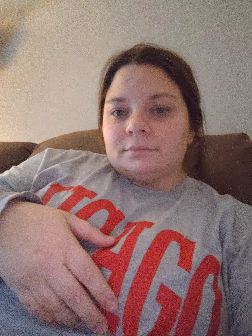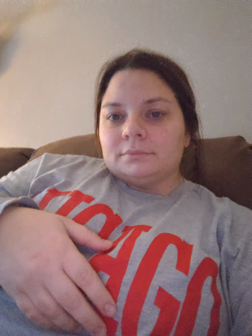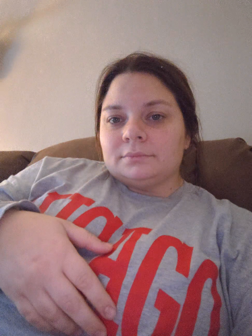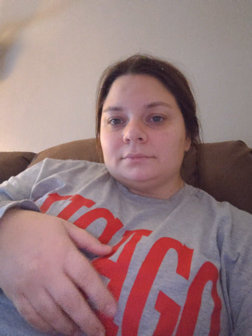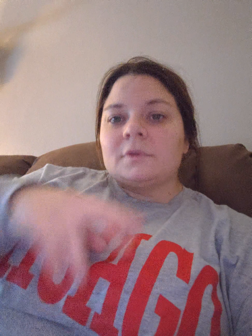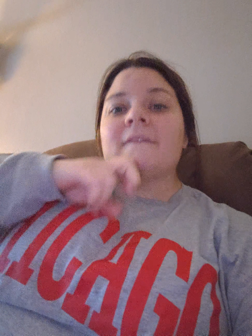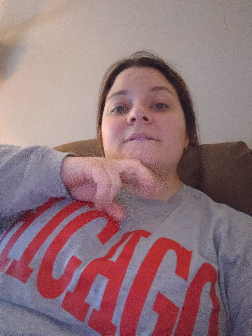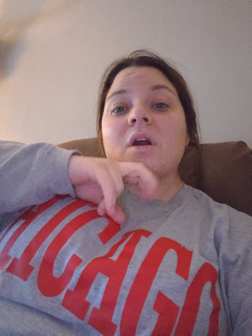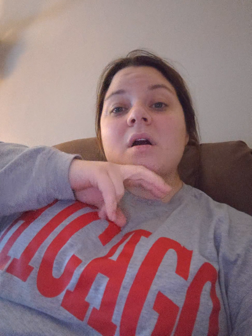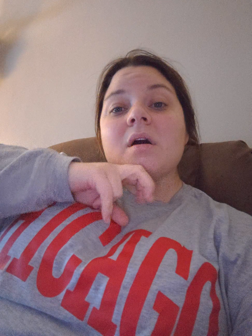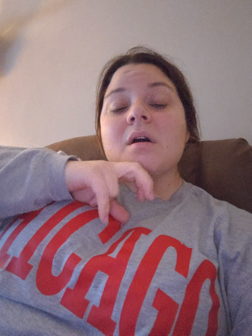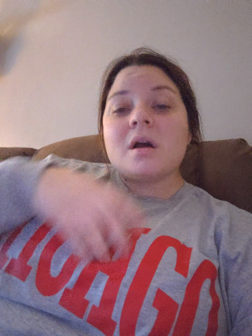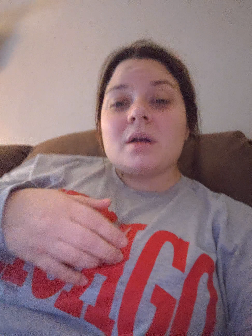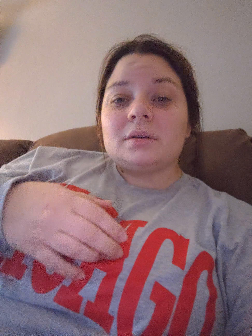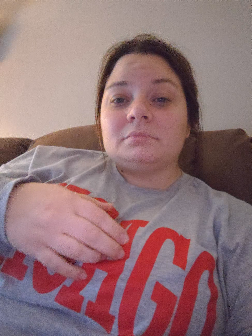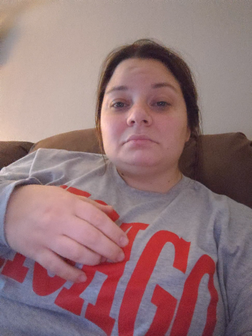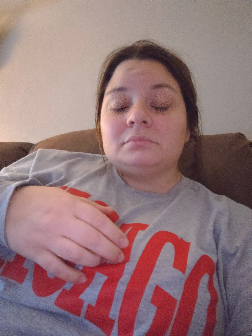frog